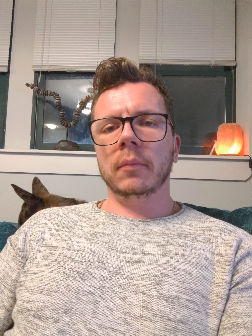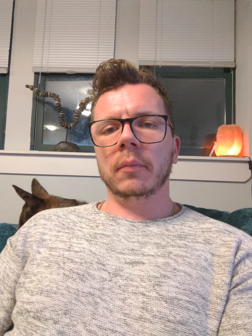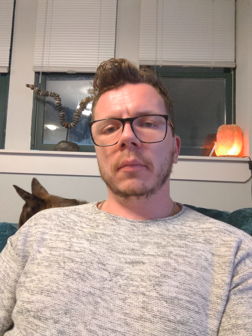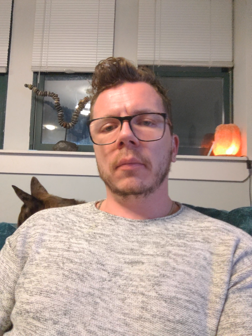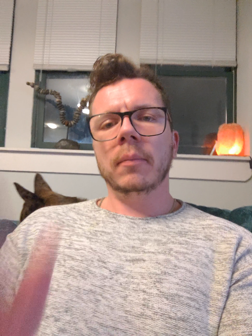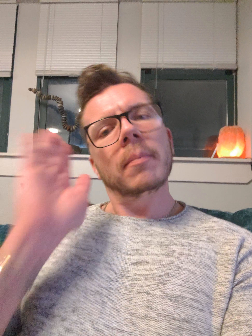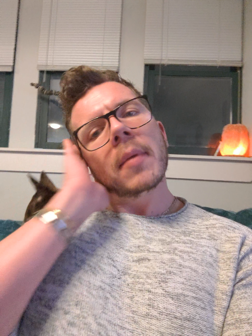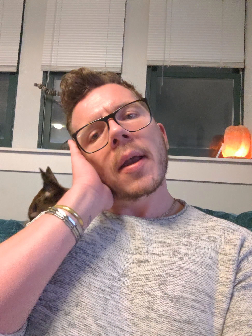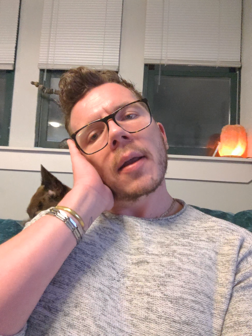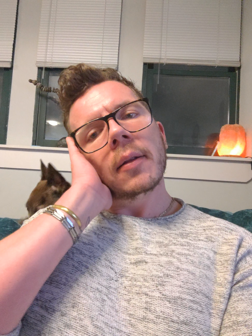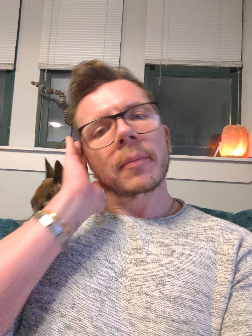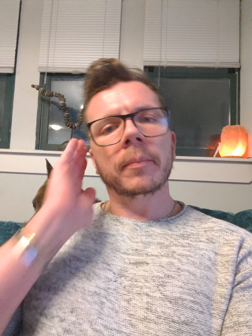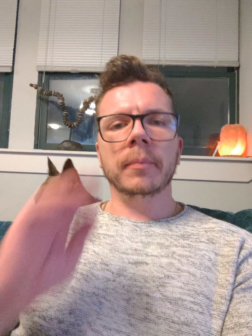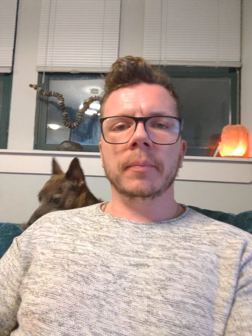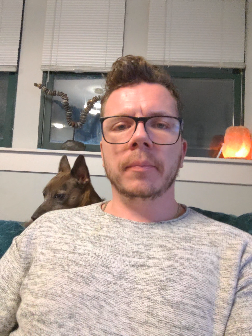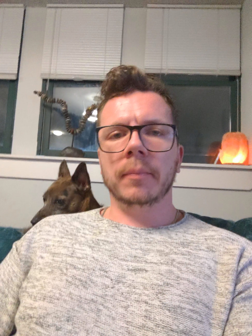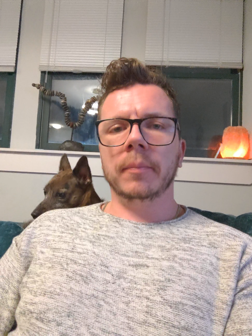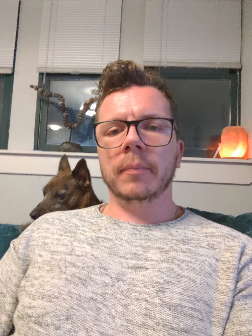bed